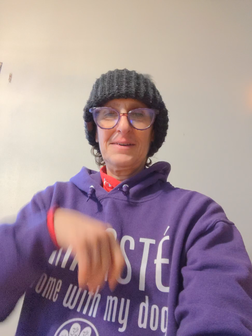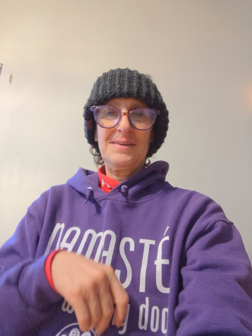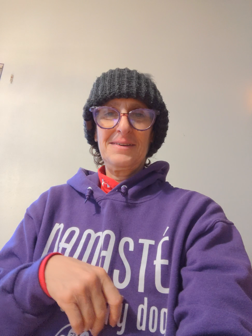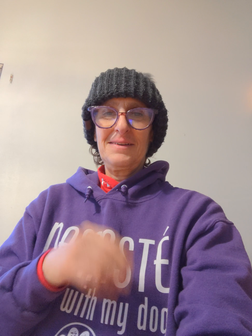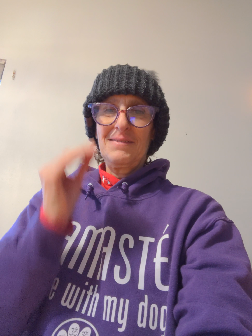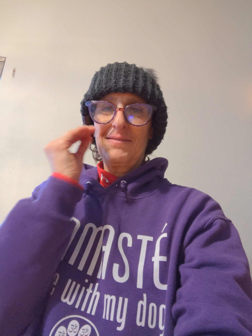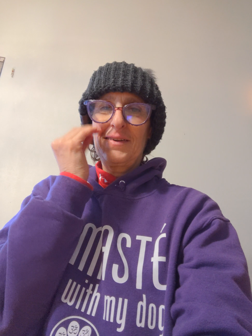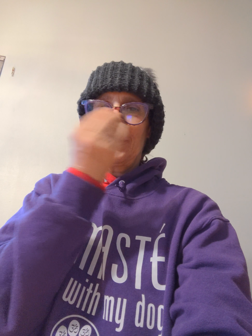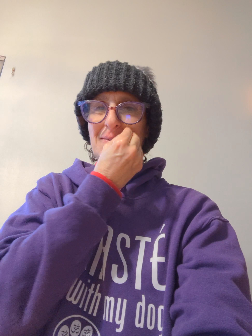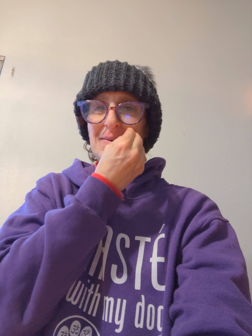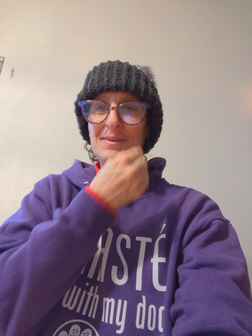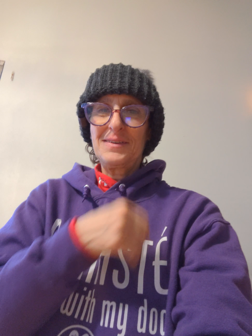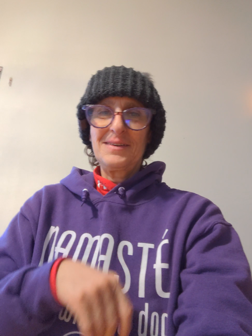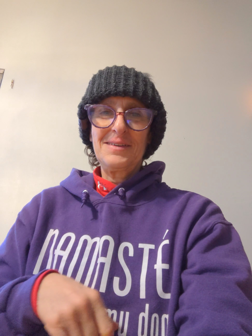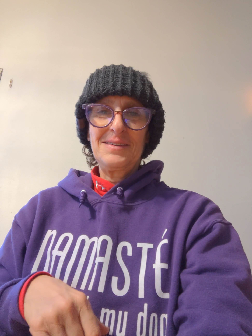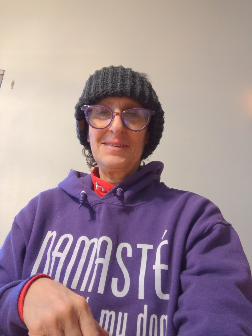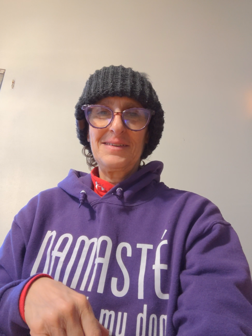flower